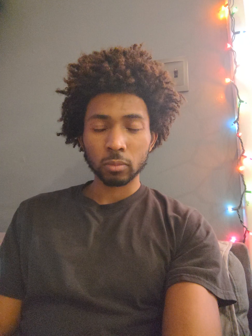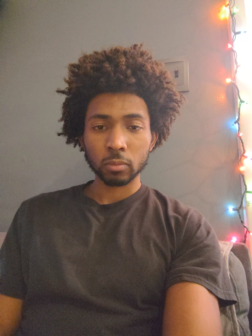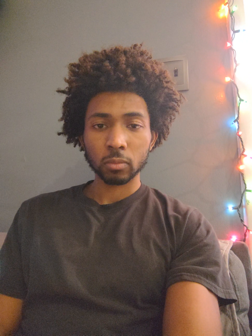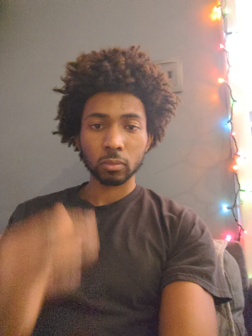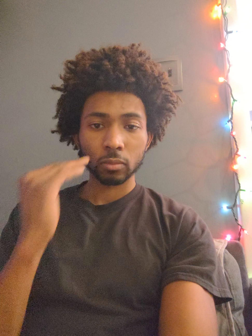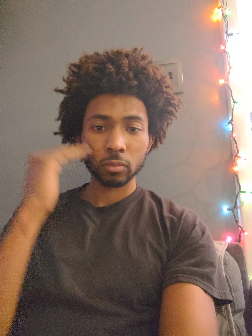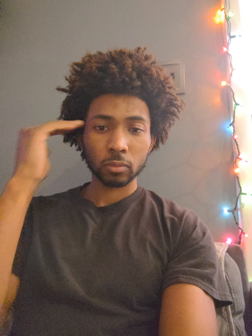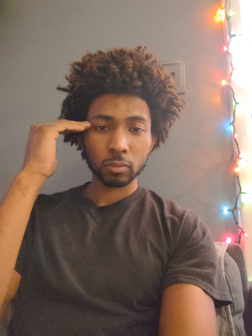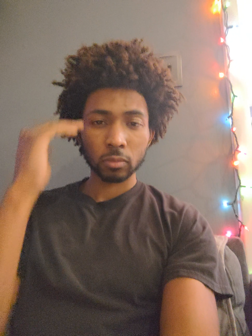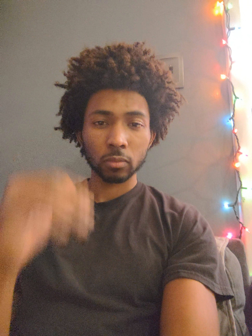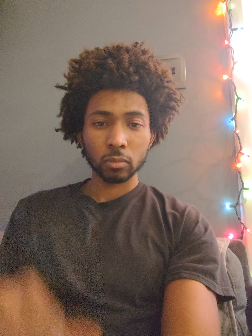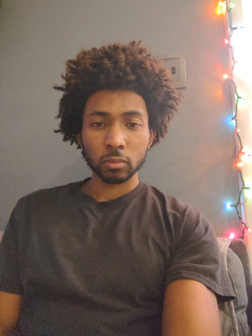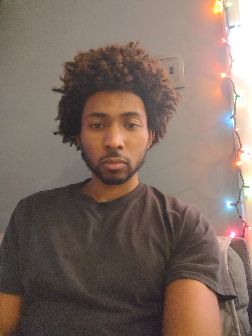head